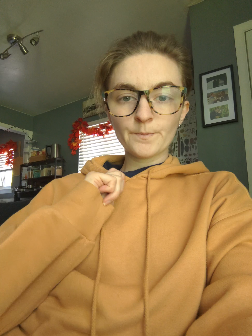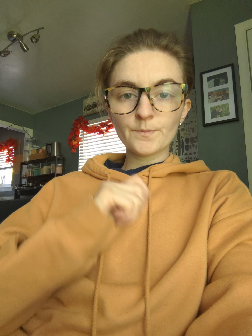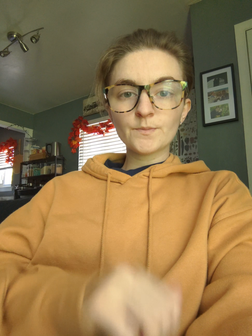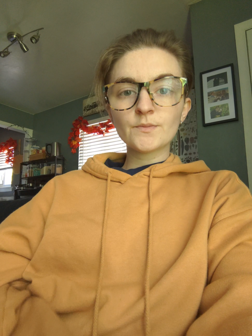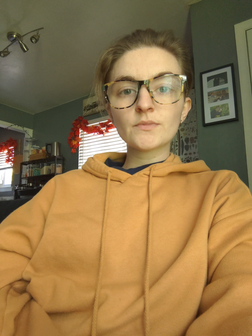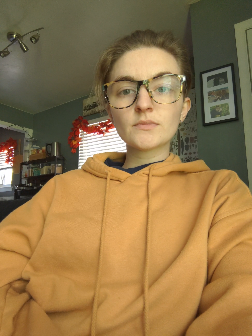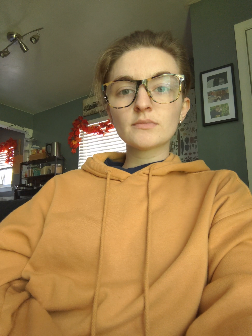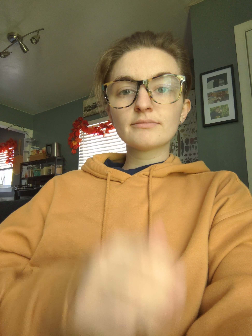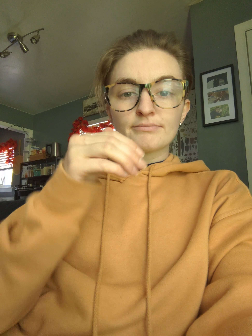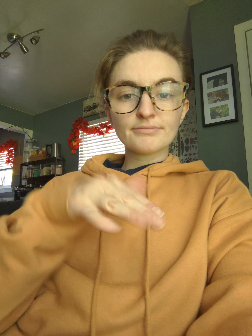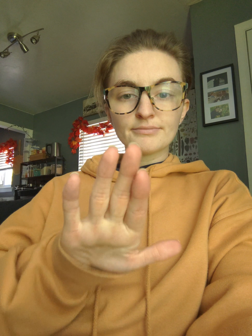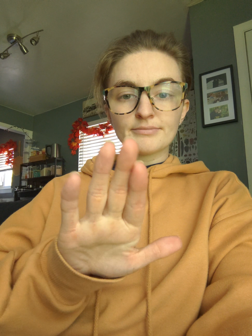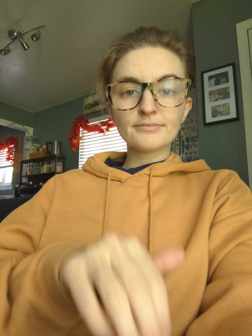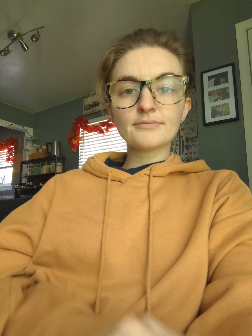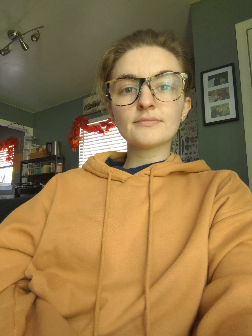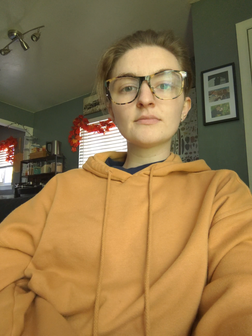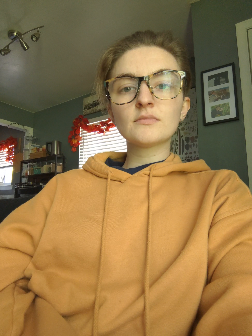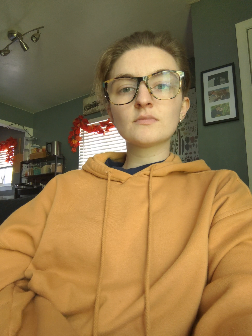enter